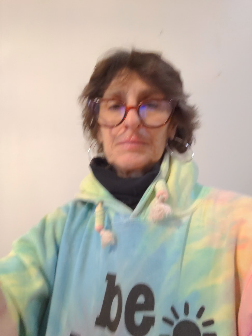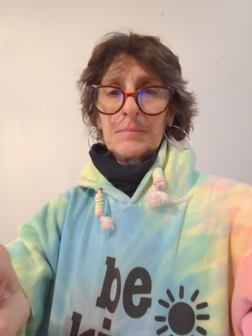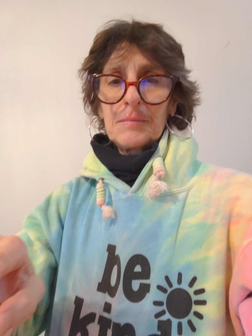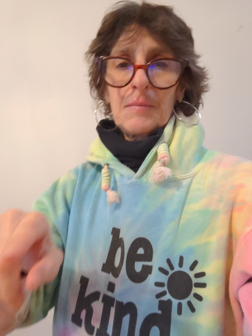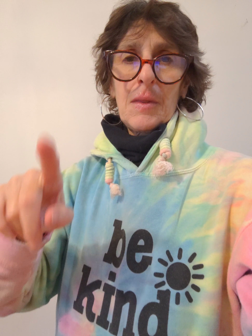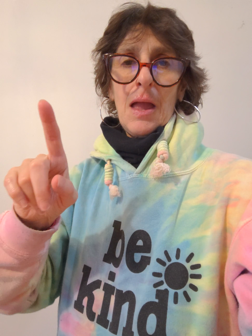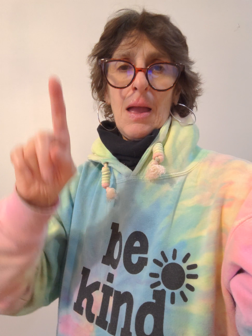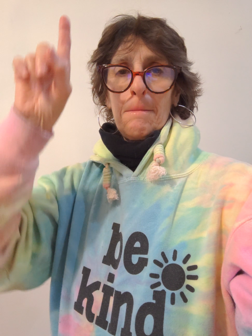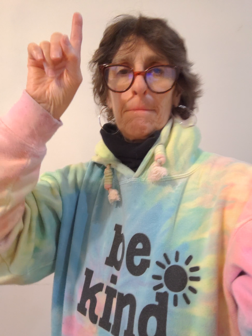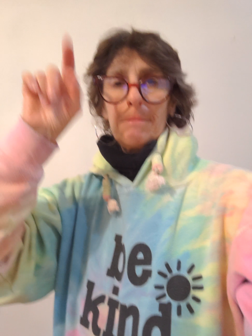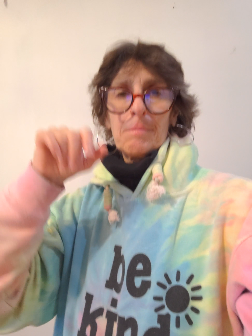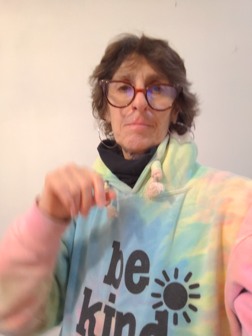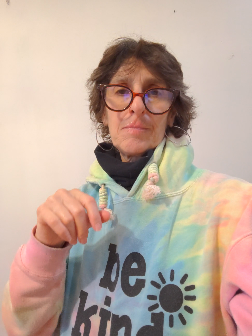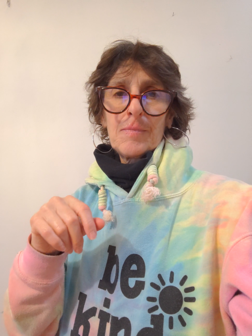up